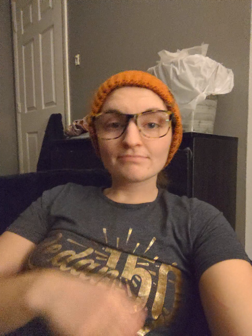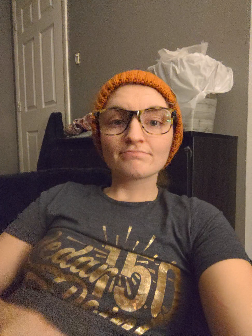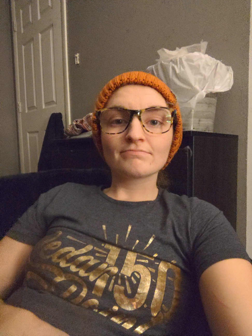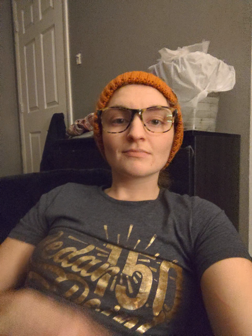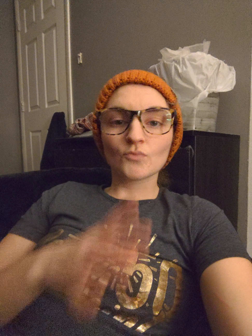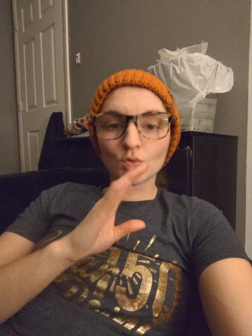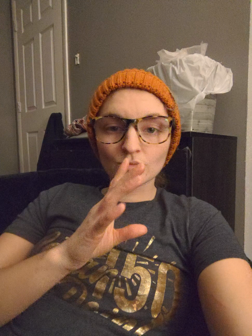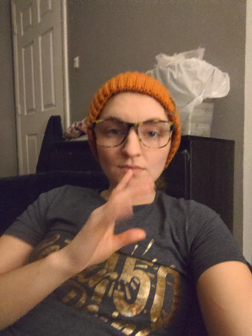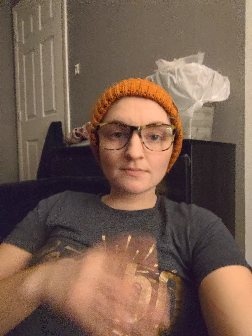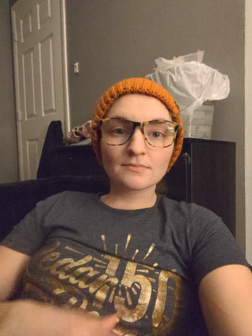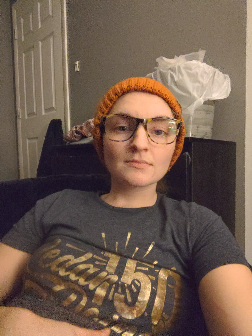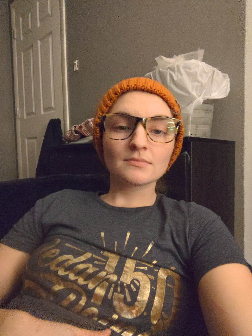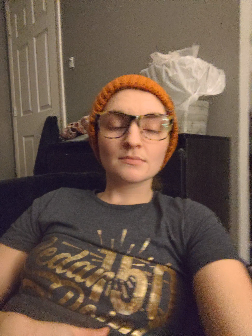talk